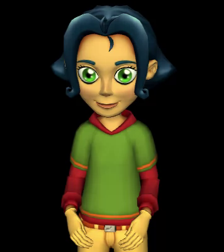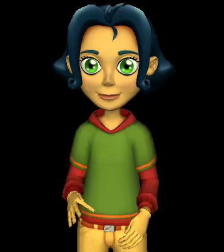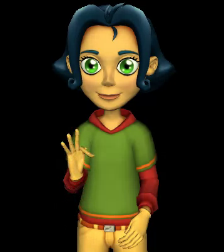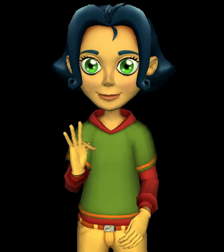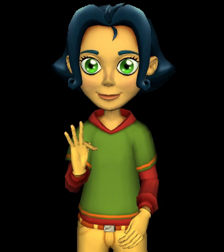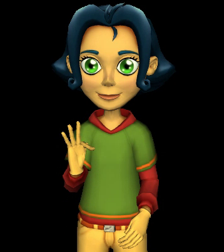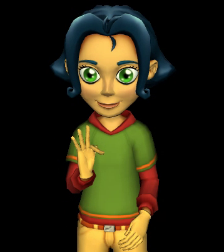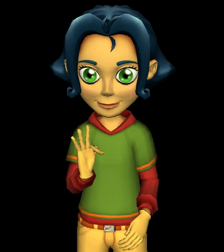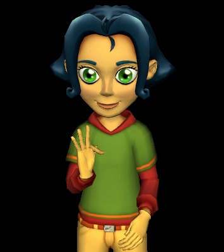أخ